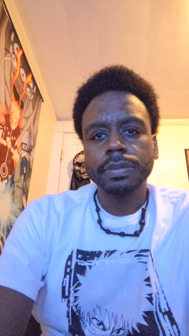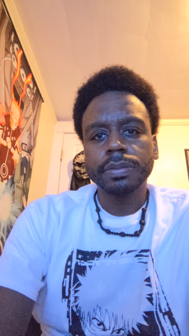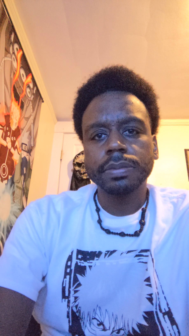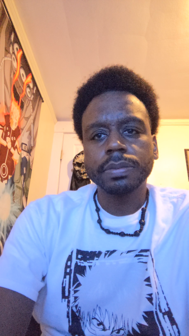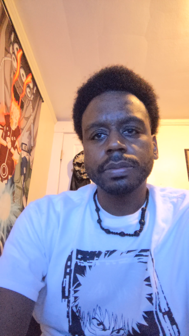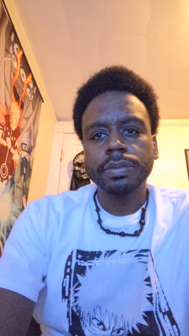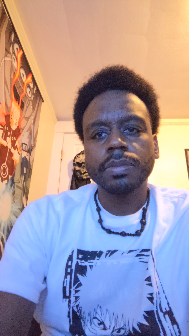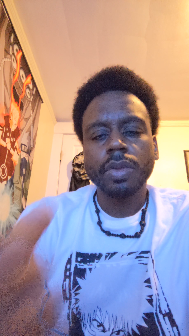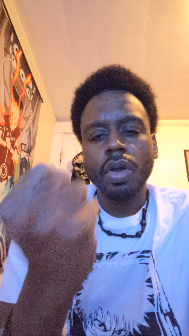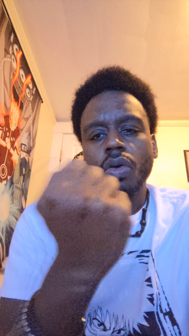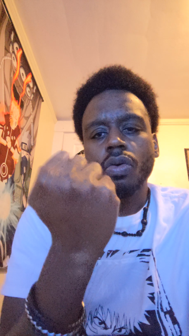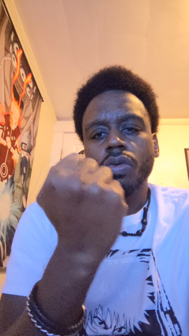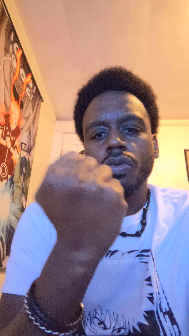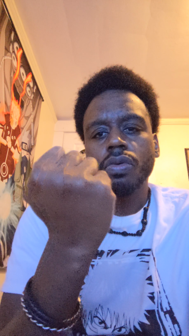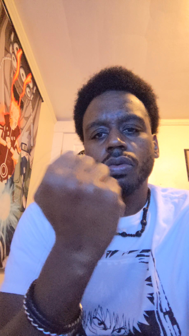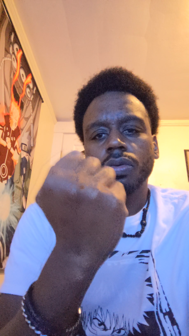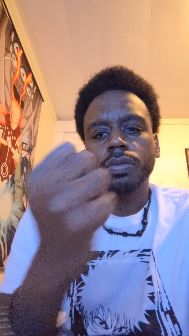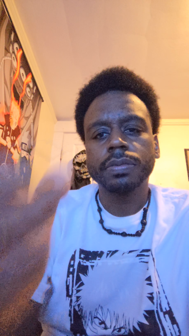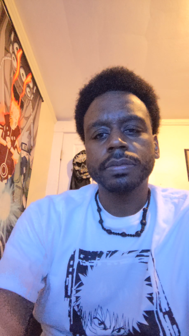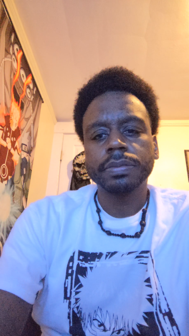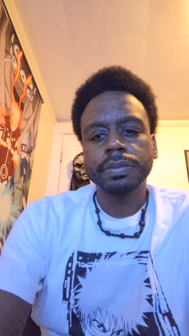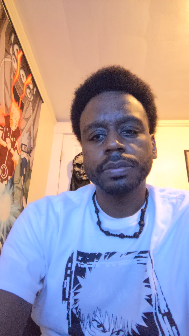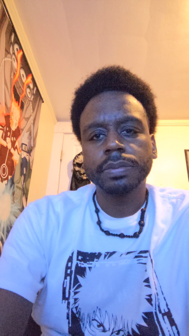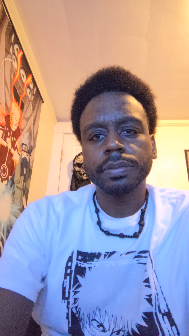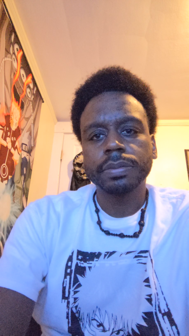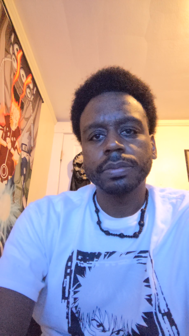hold